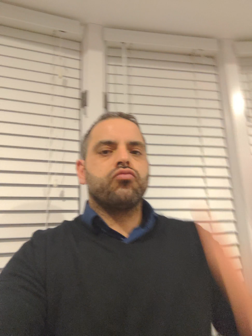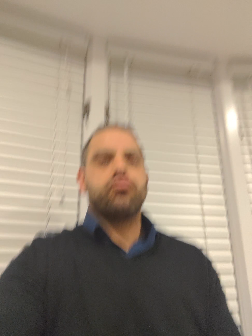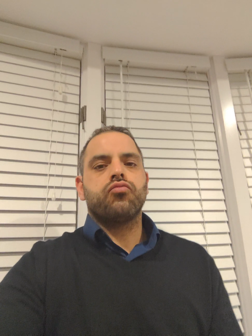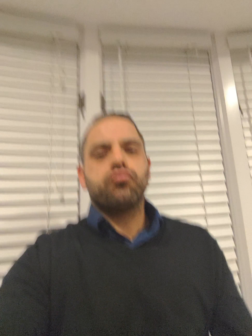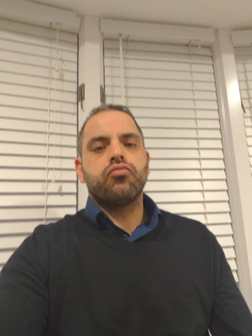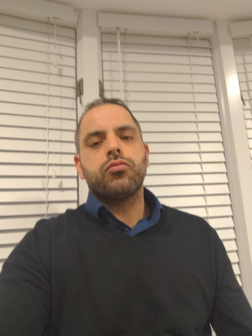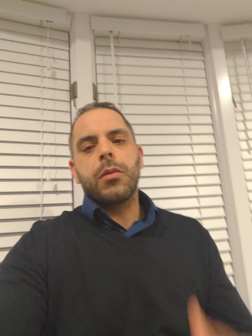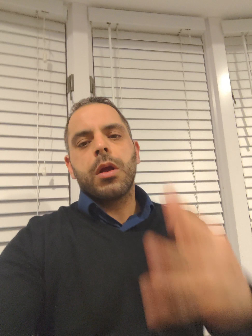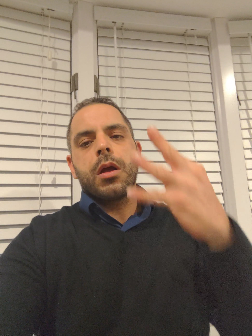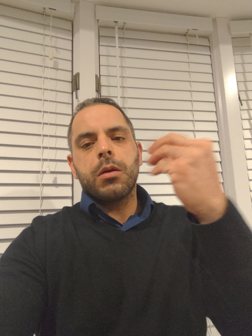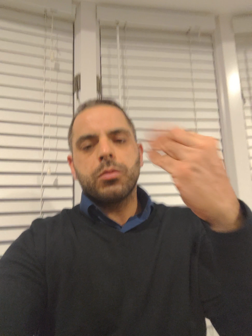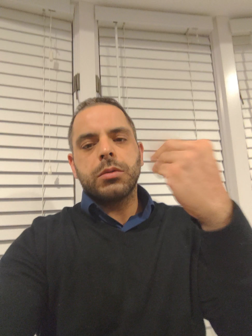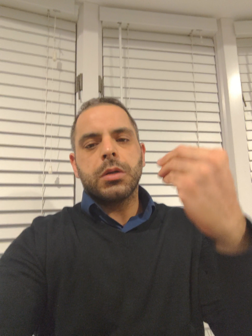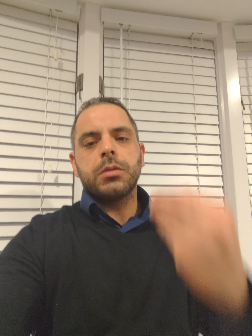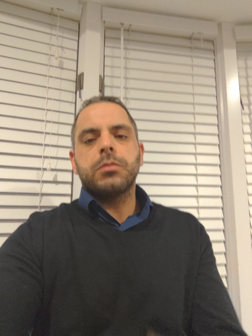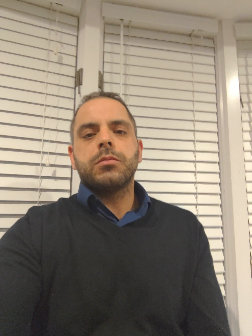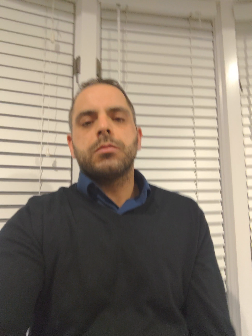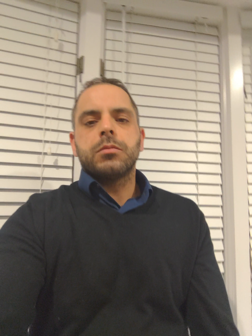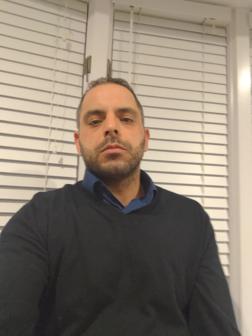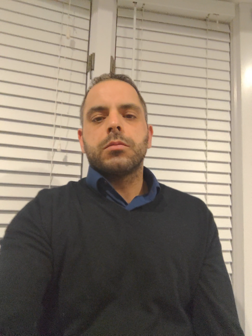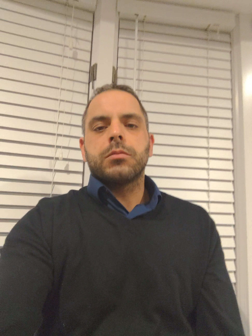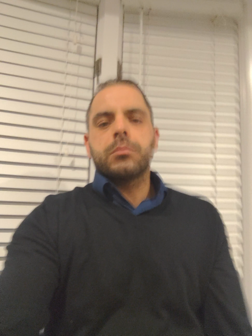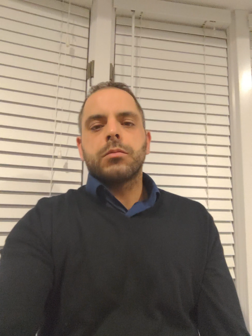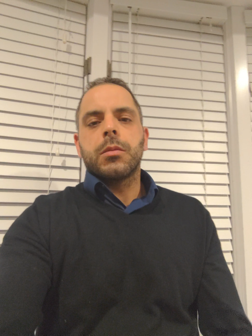outside